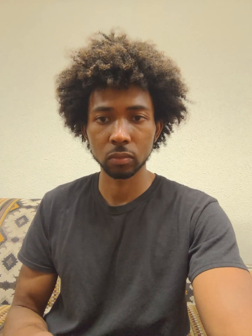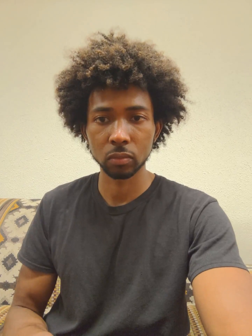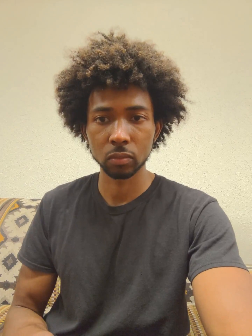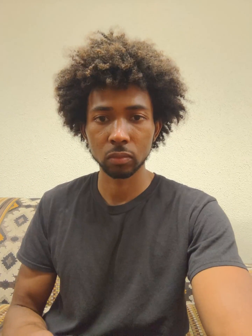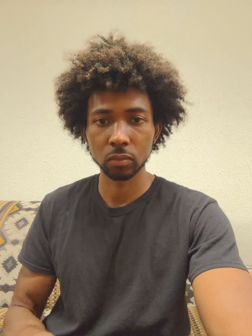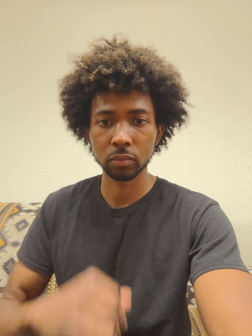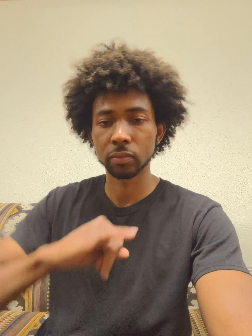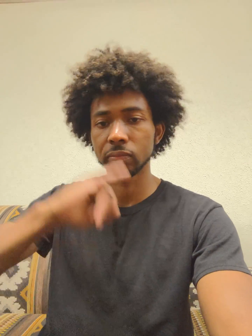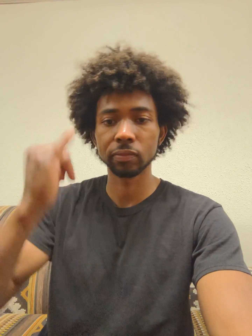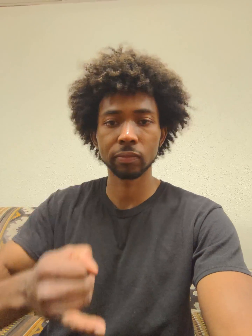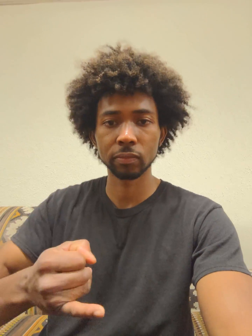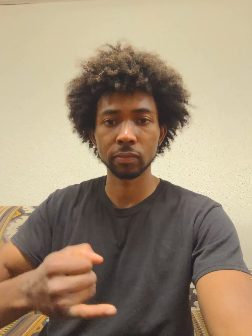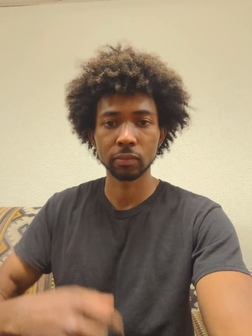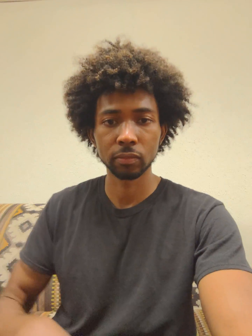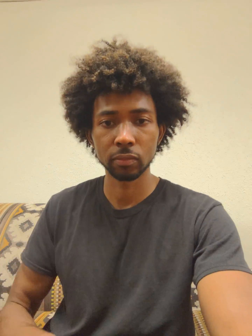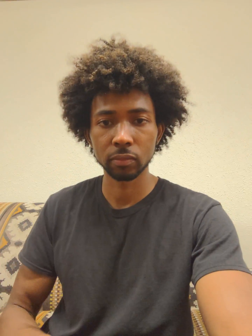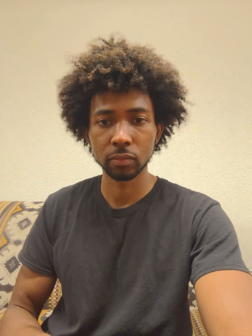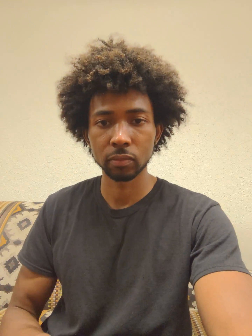last